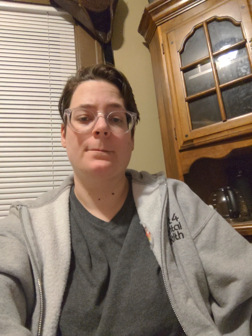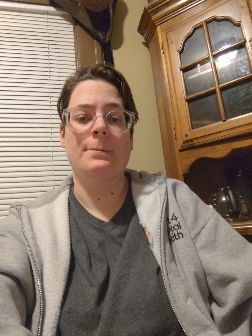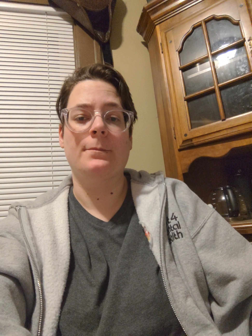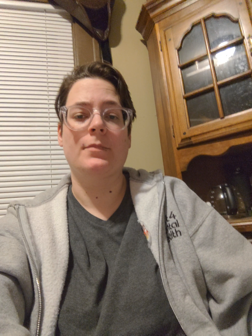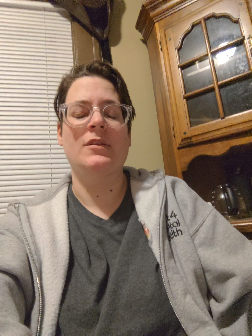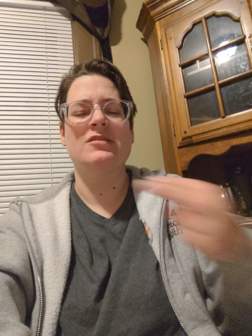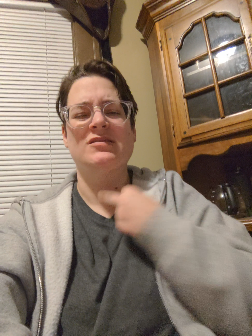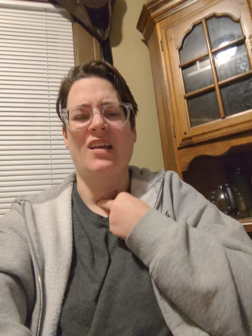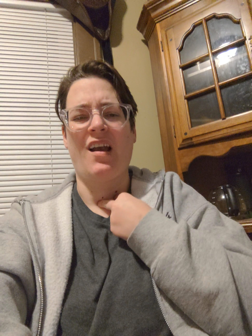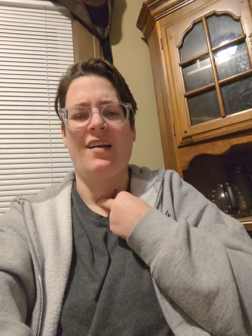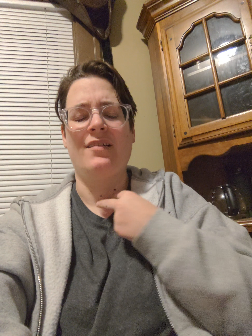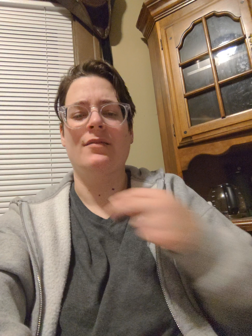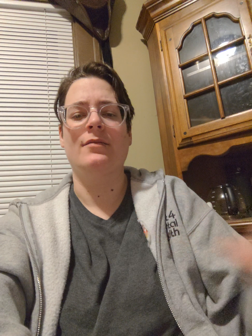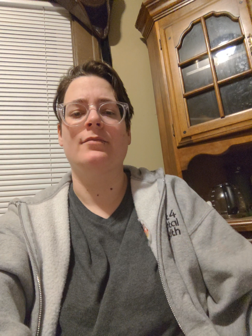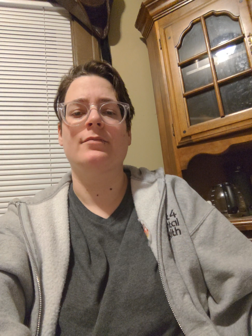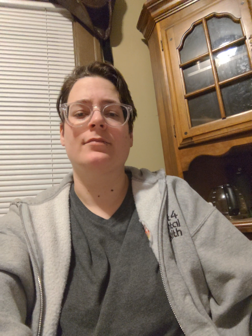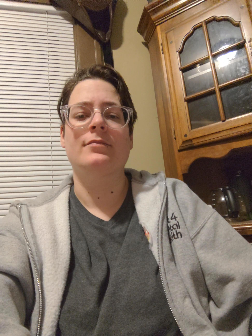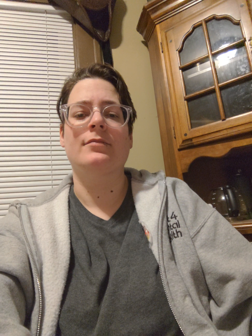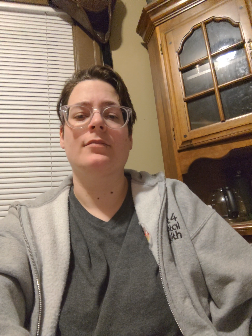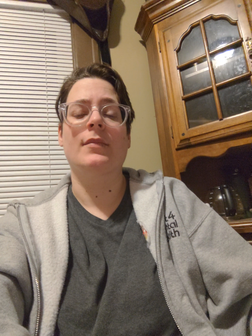stuck